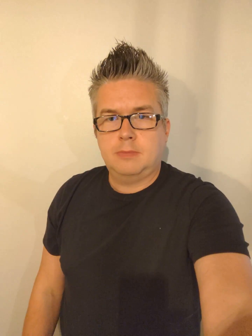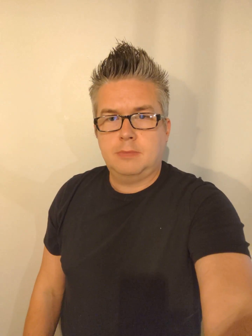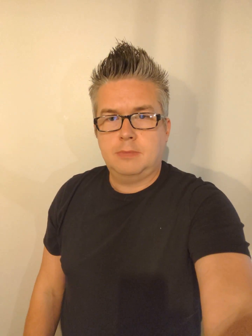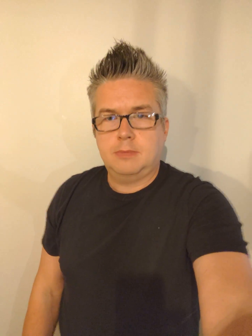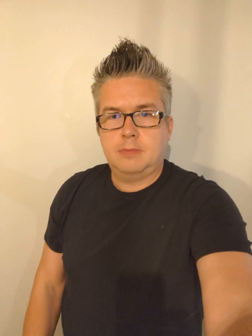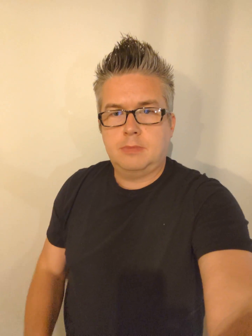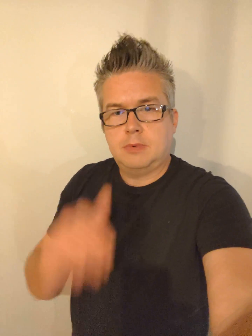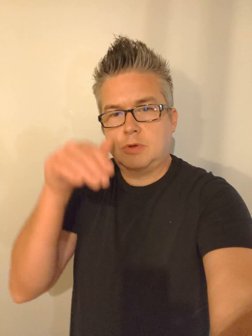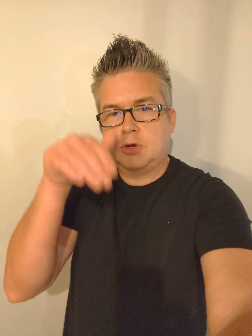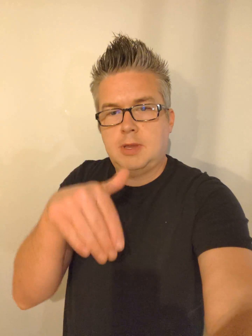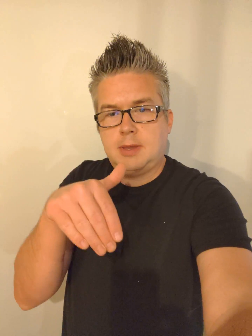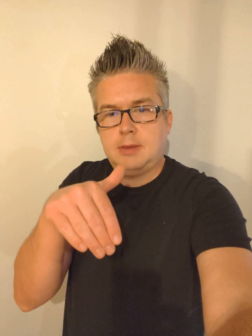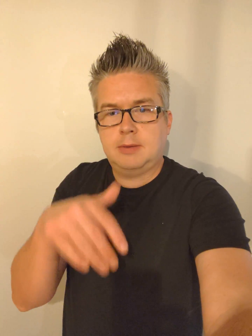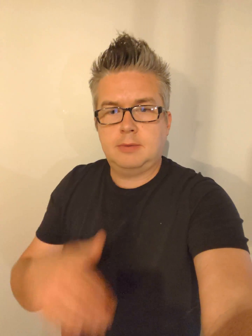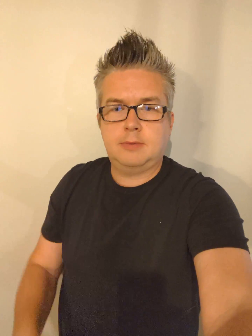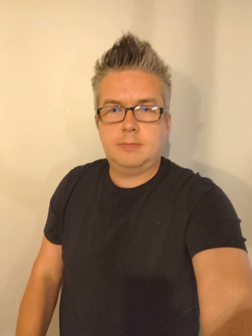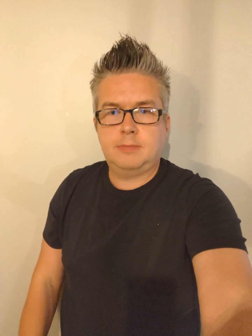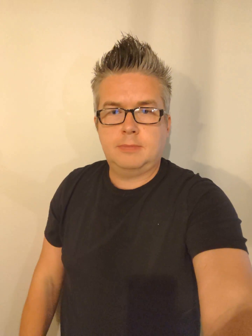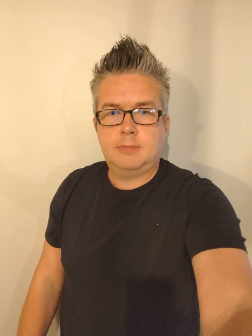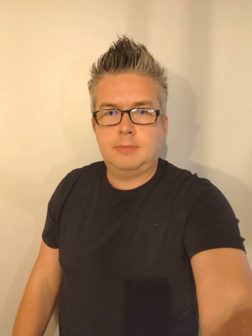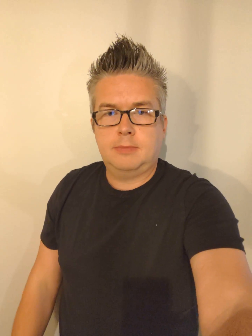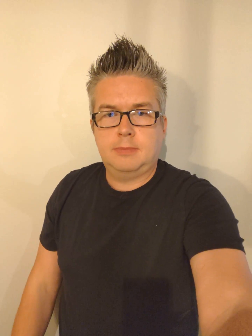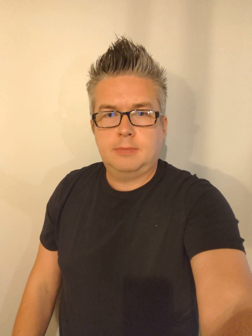night night